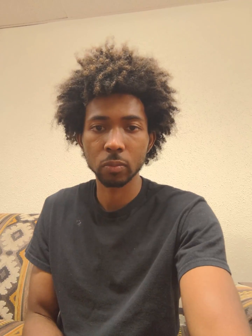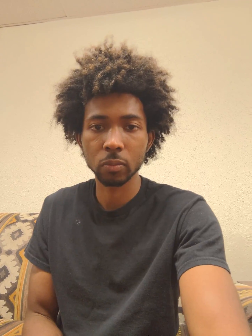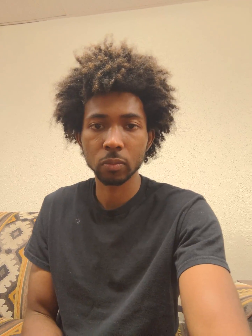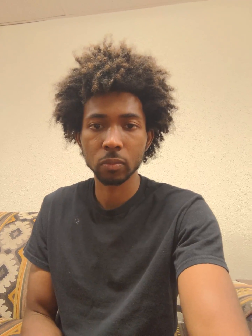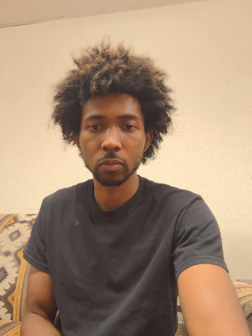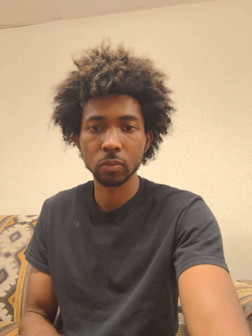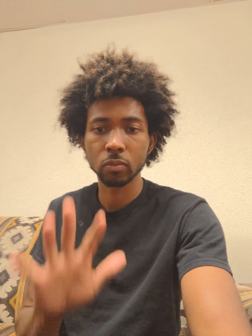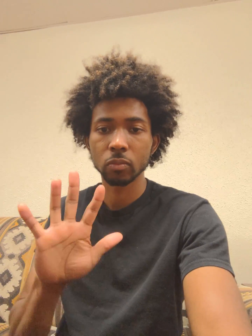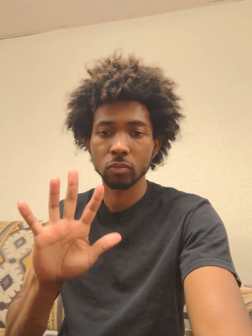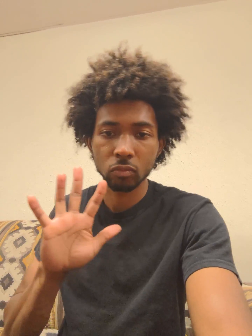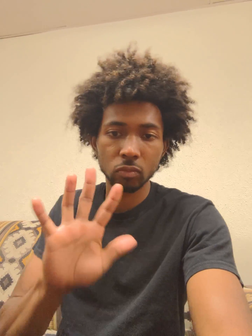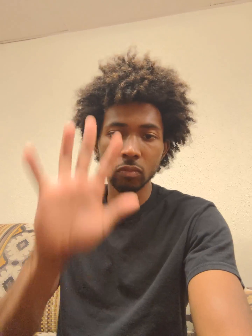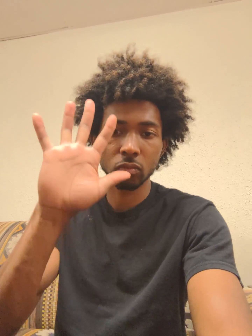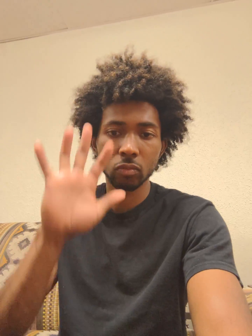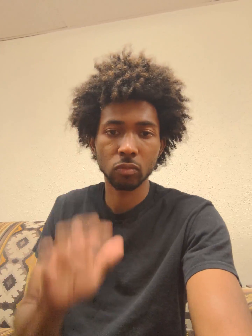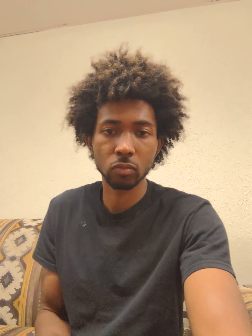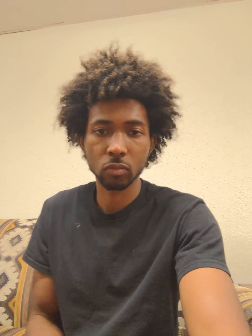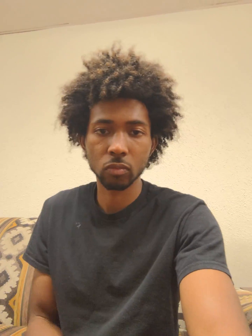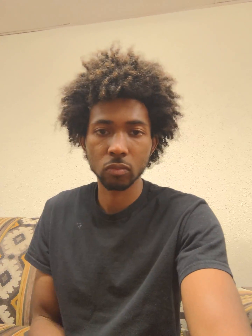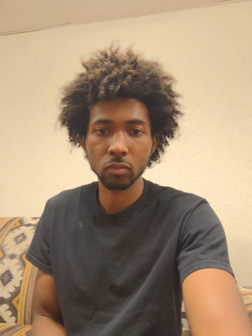give me five